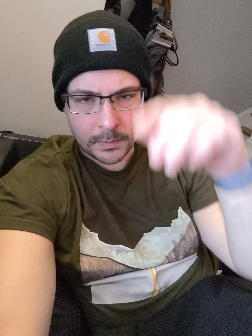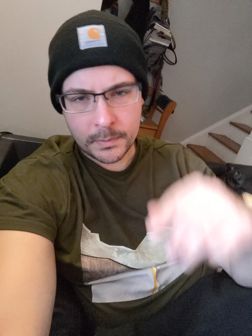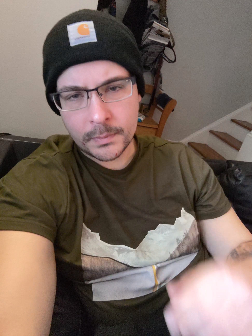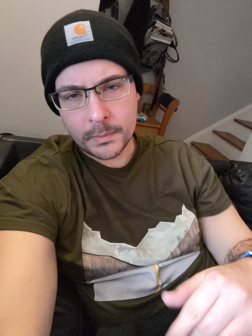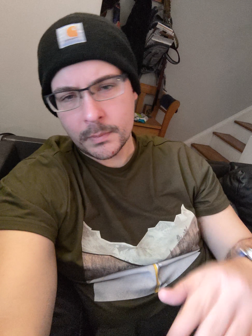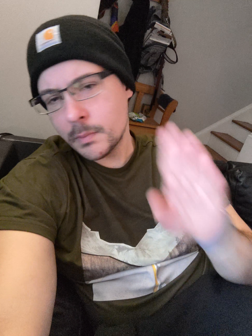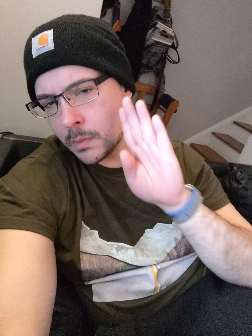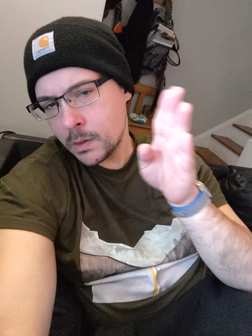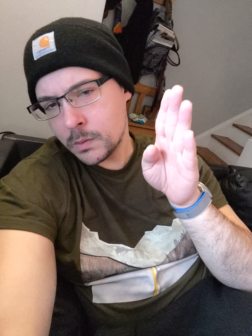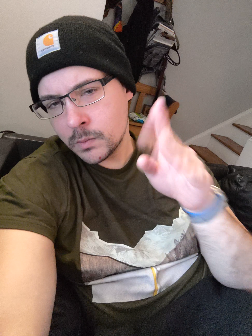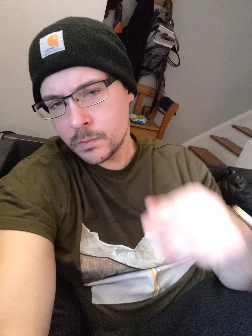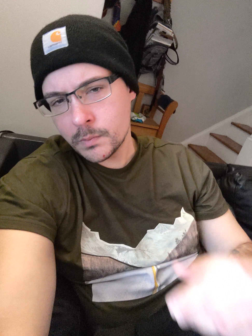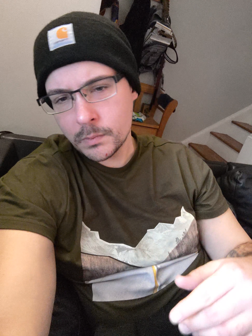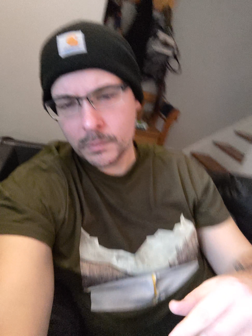hello